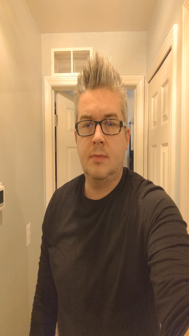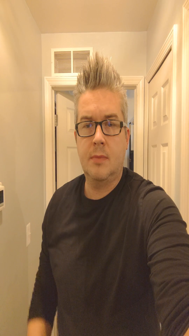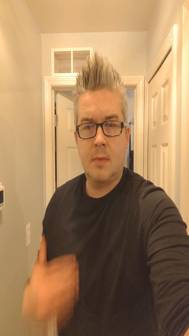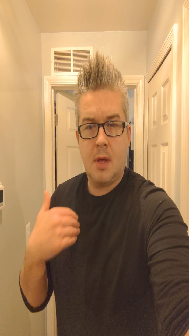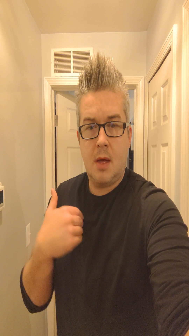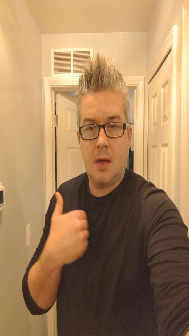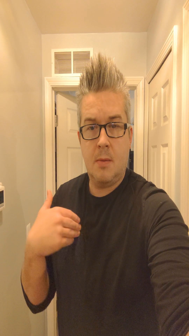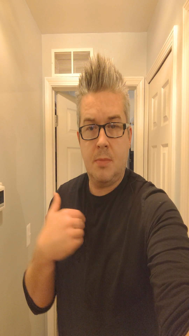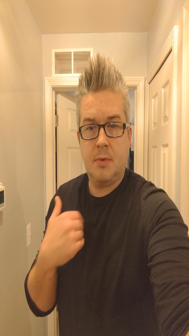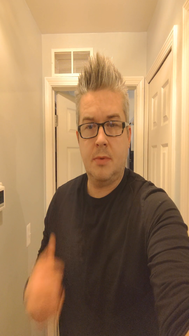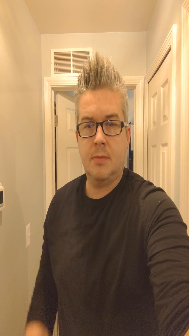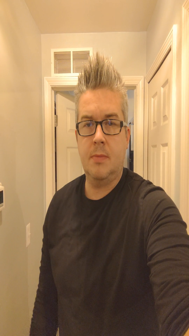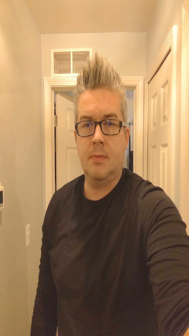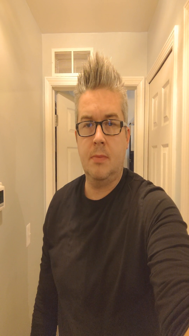animal